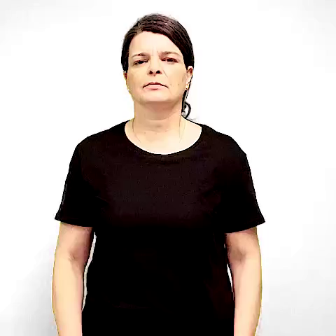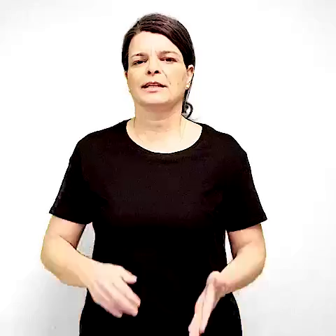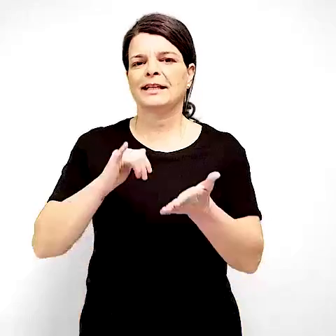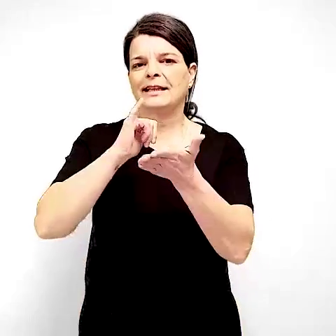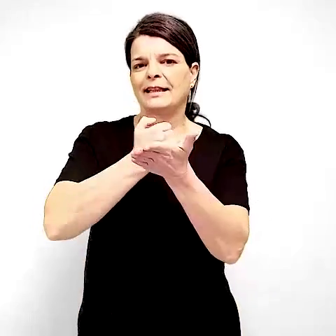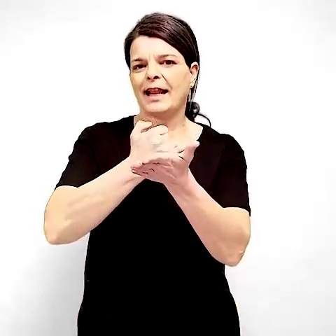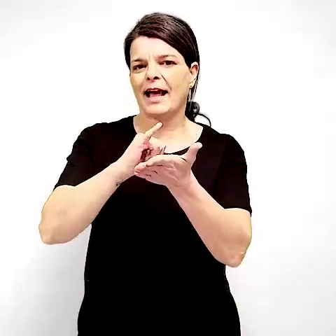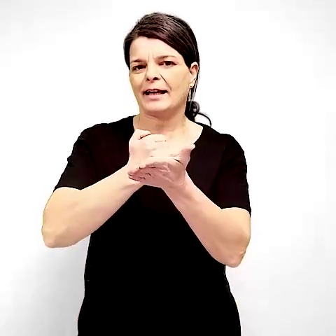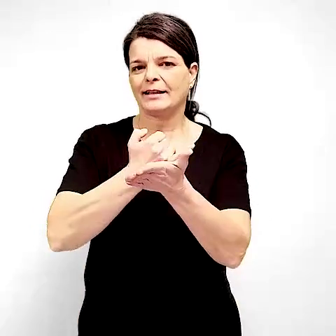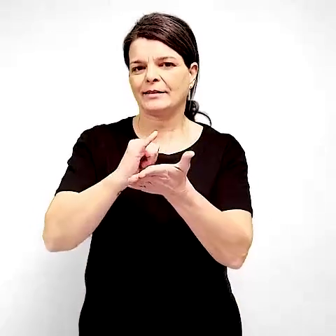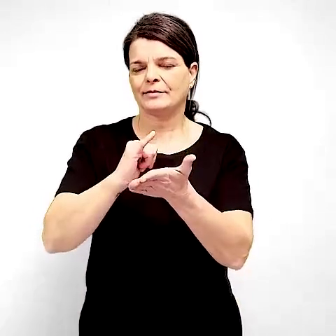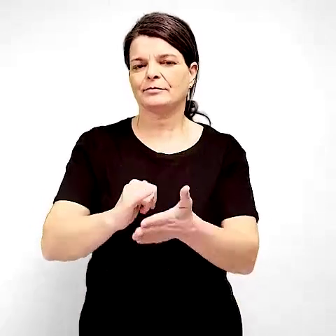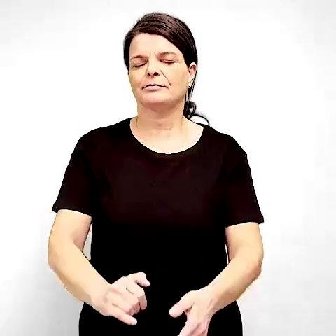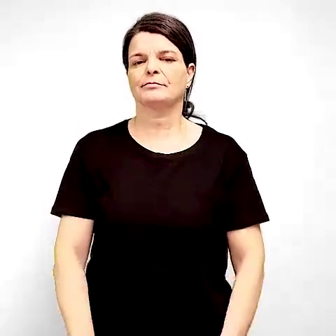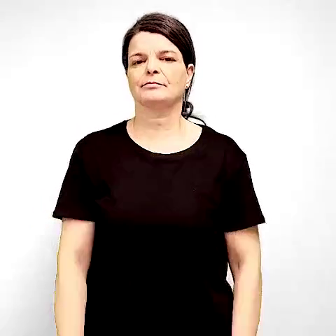triaje